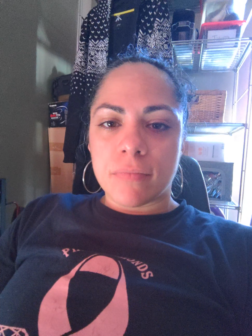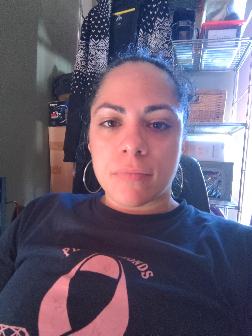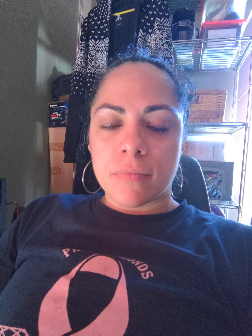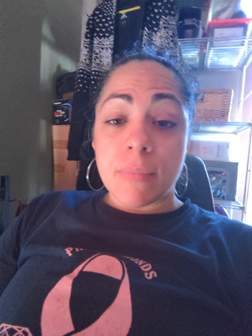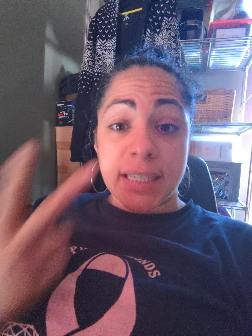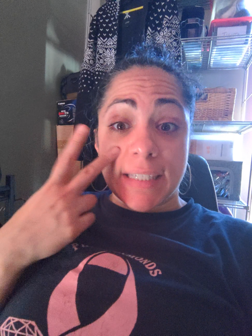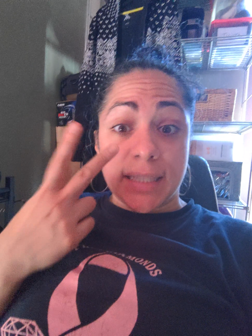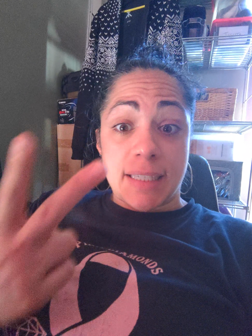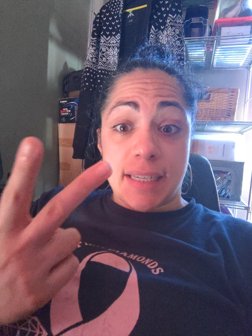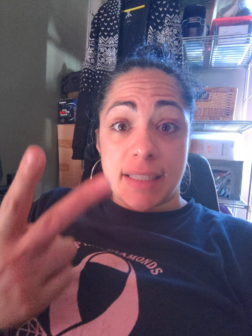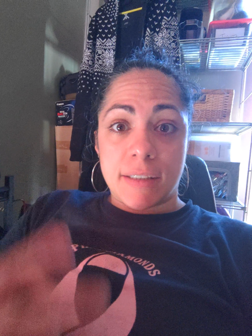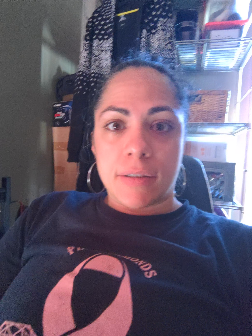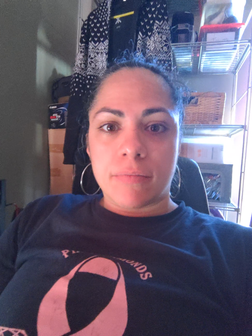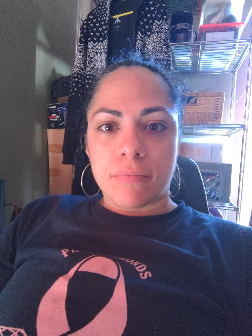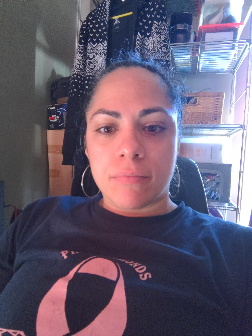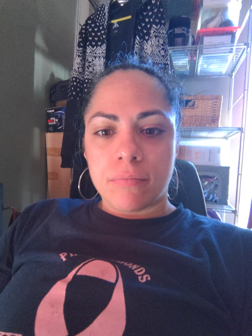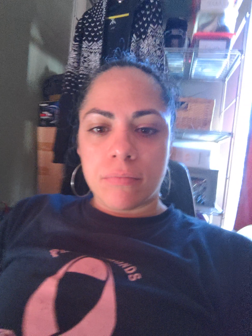see